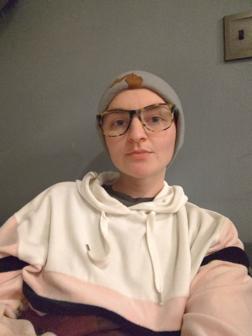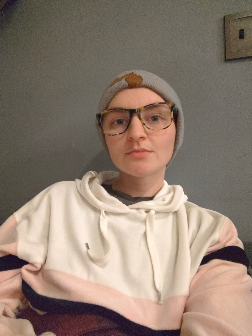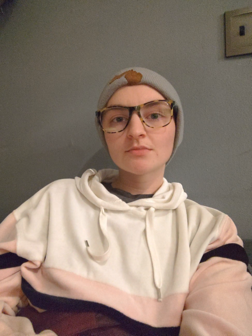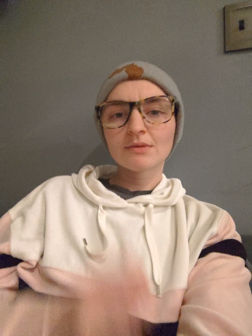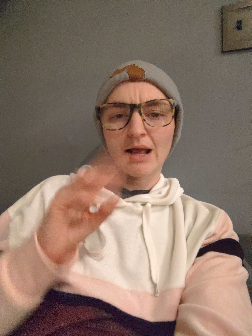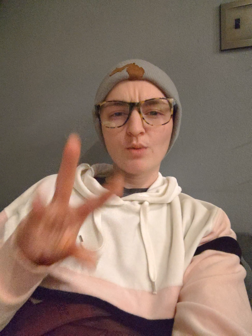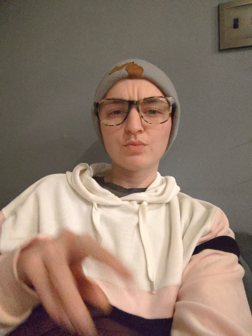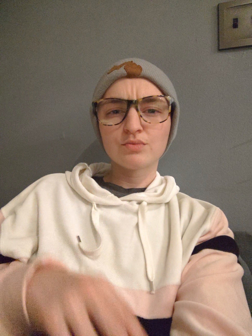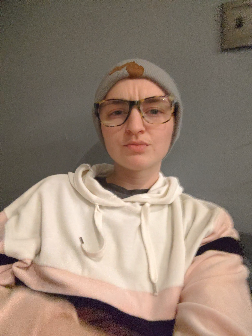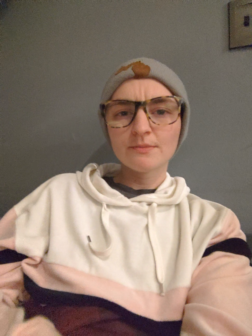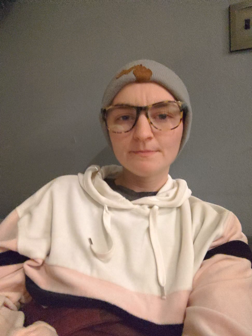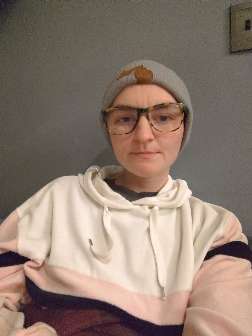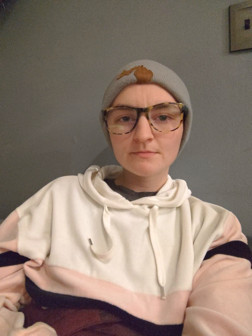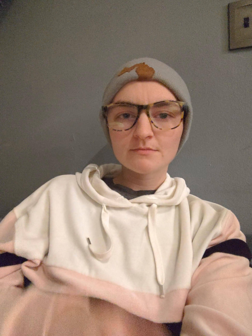owie